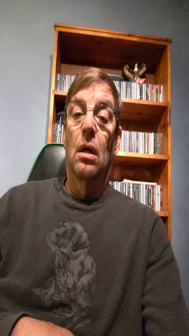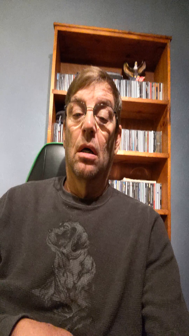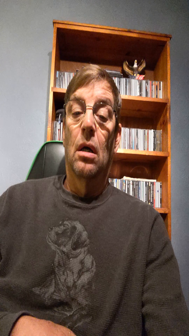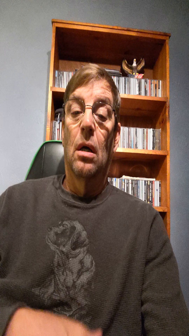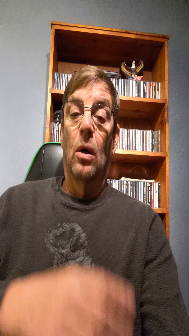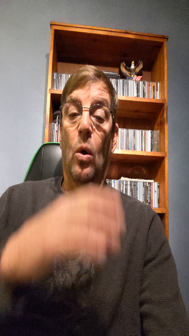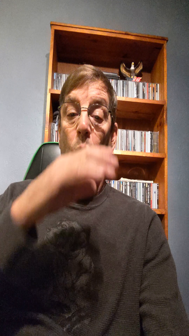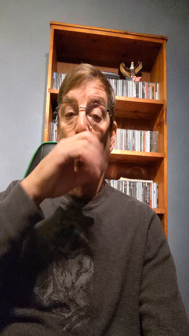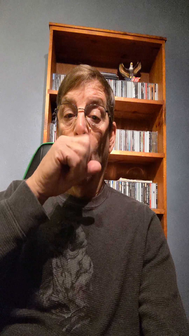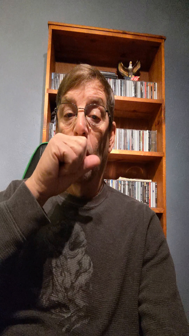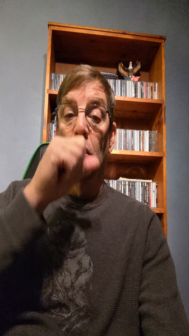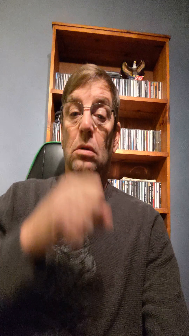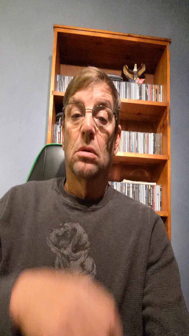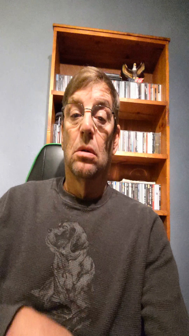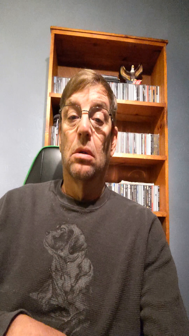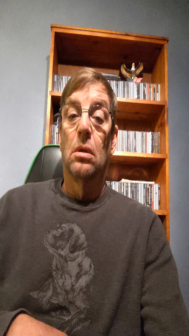orange